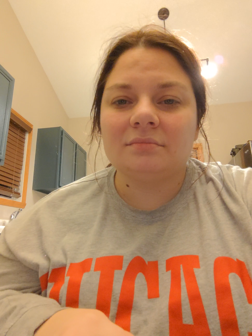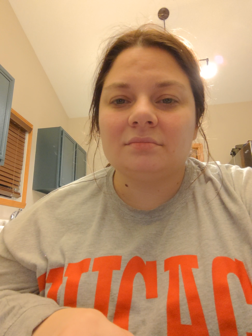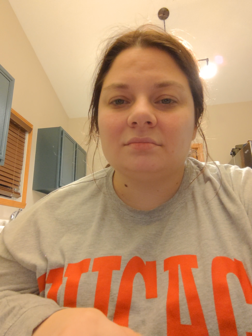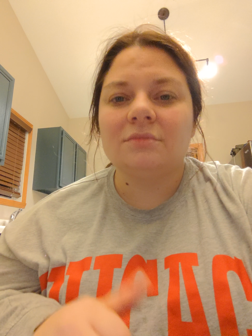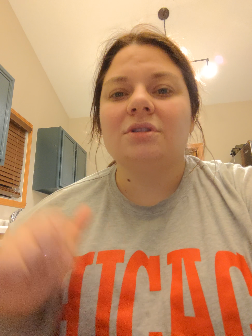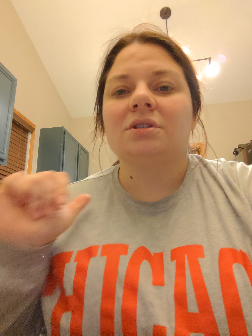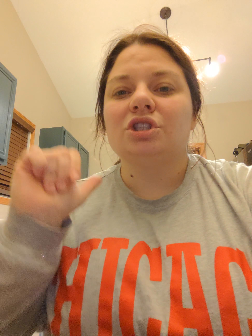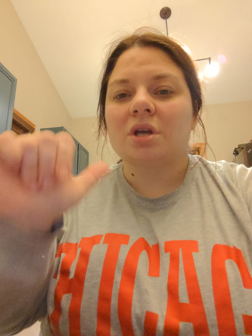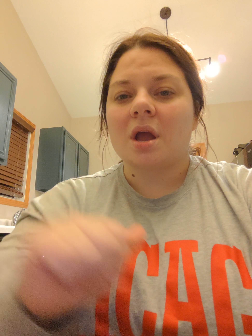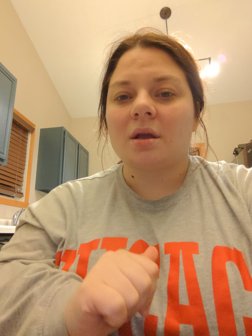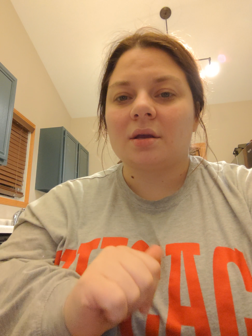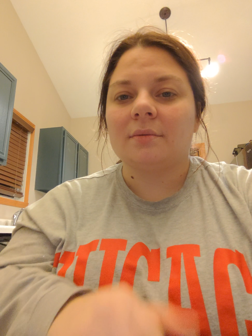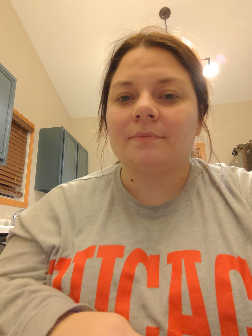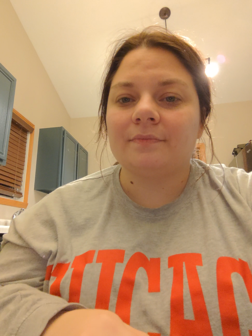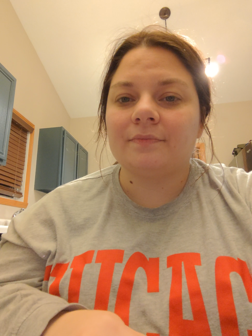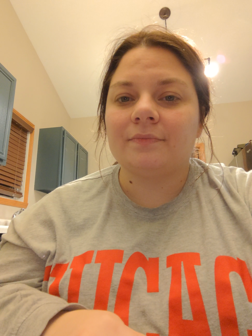jacket